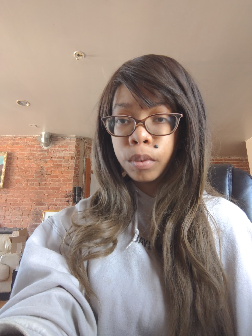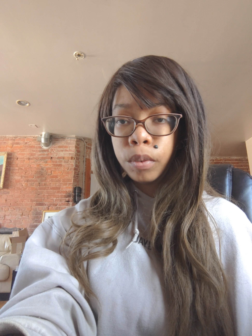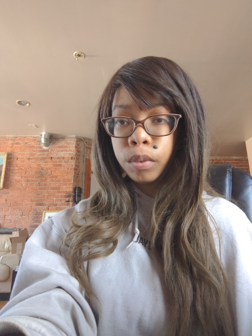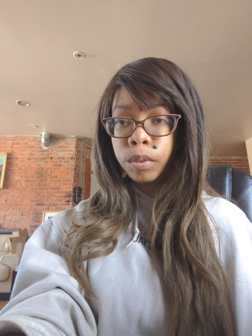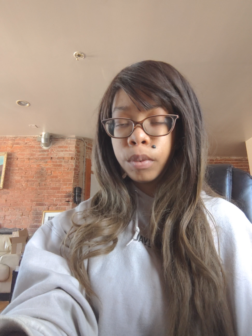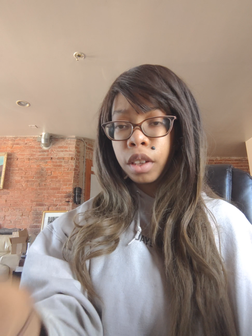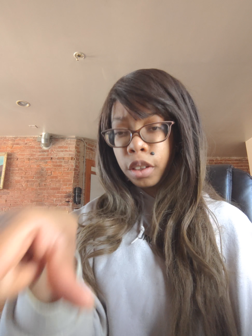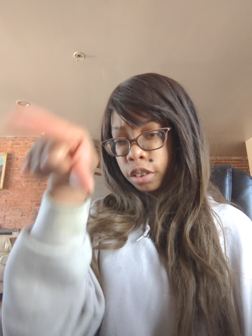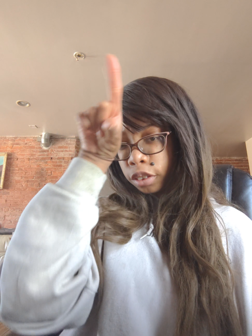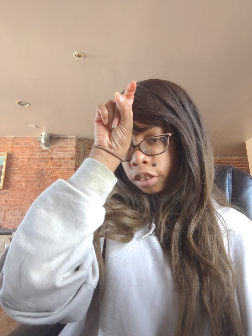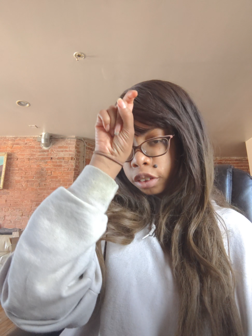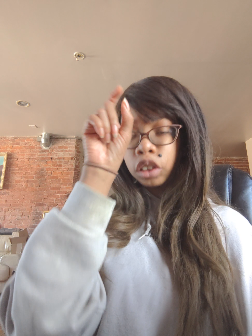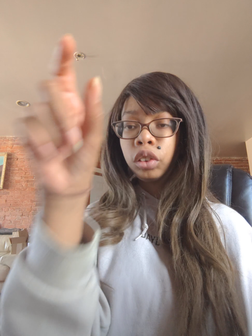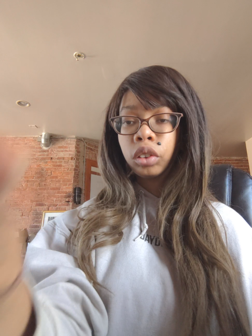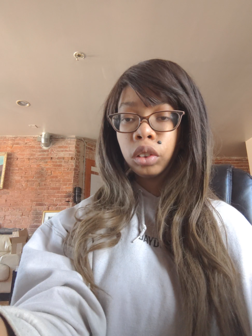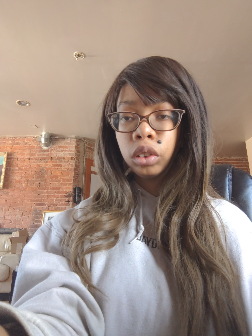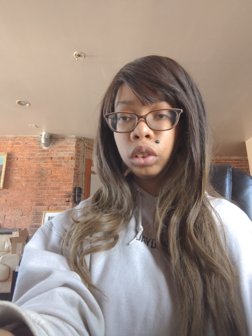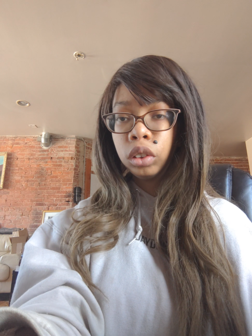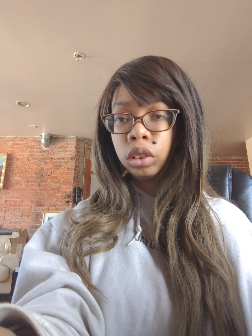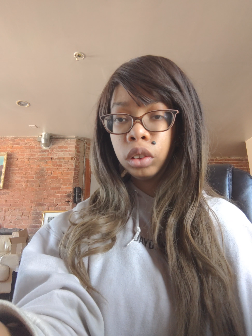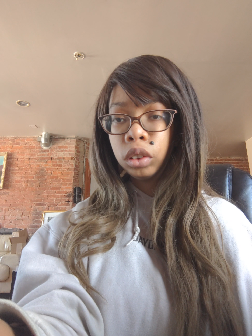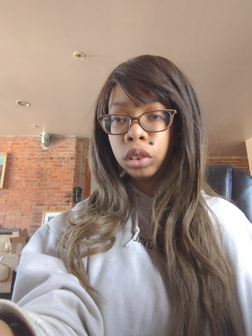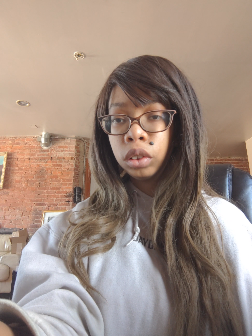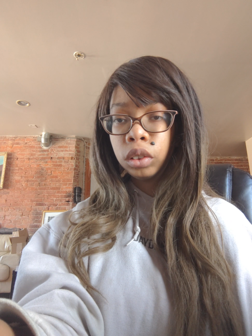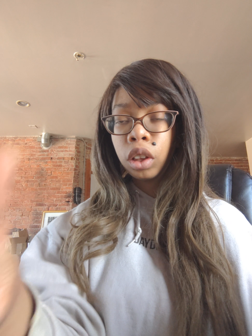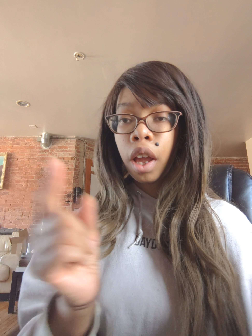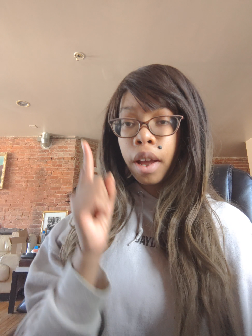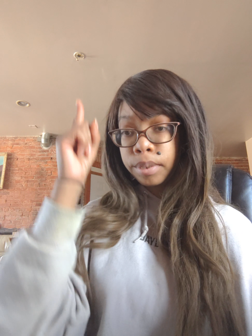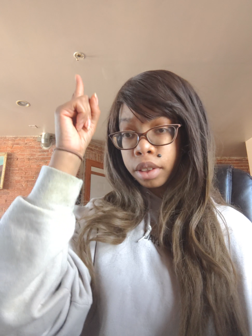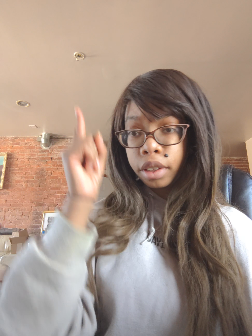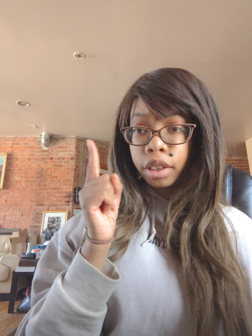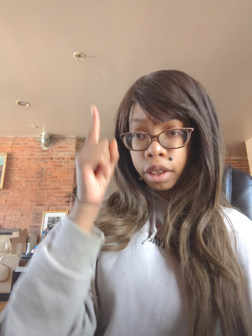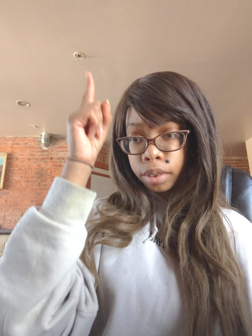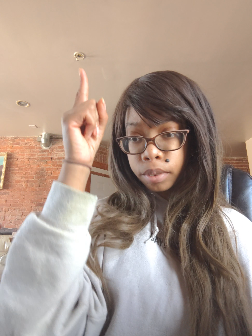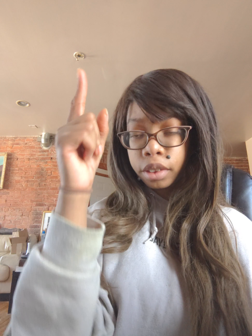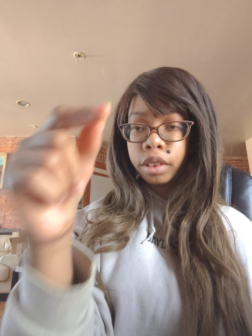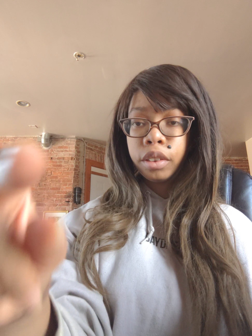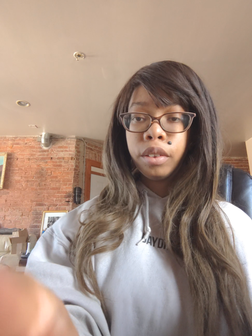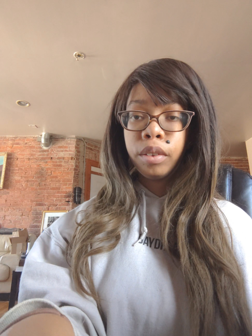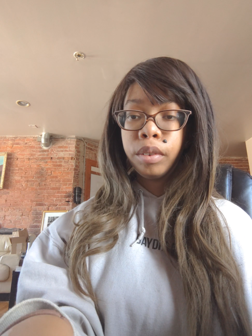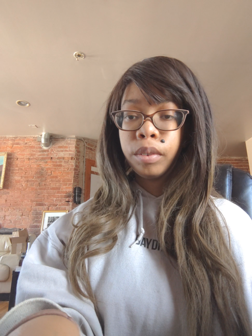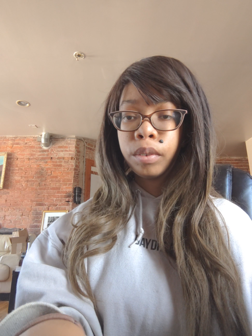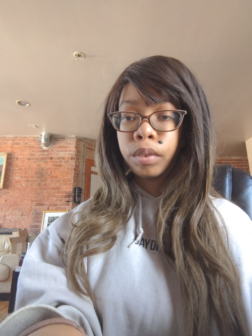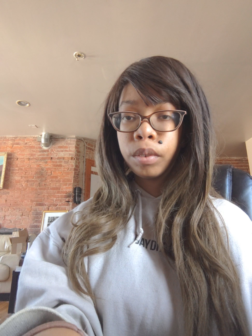up